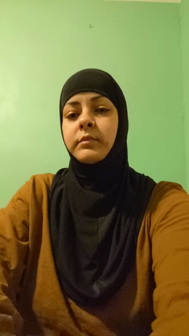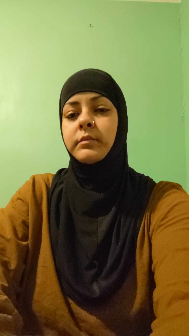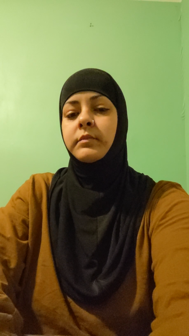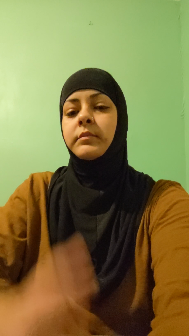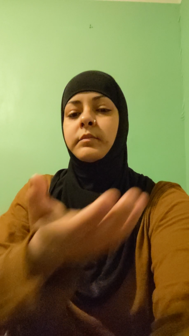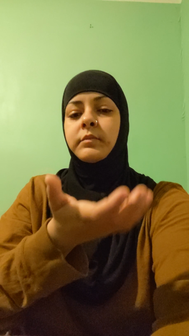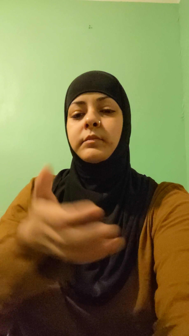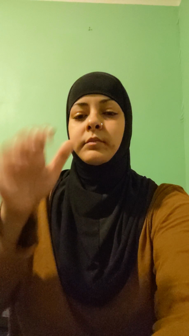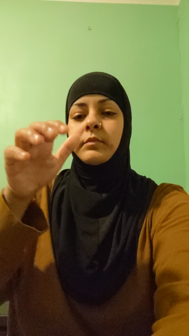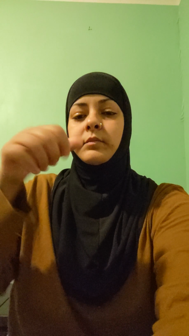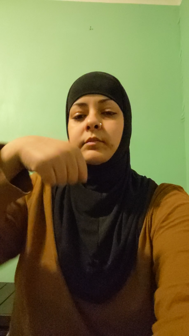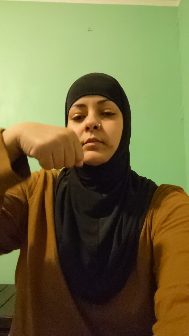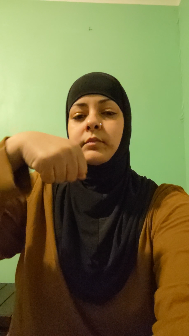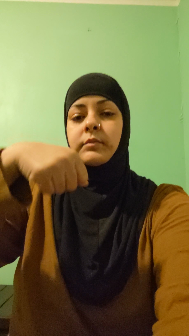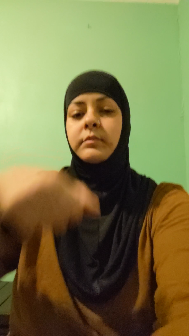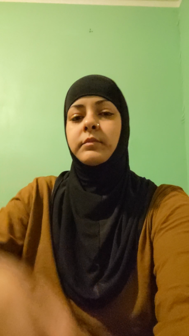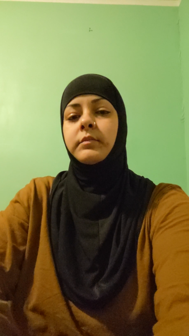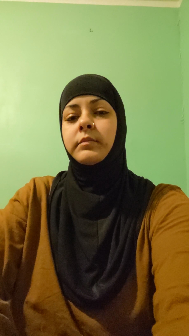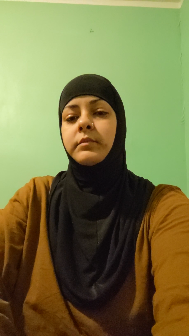bucket